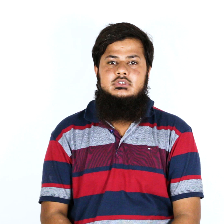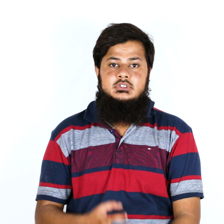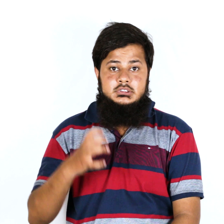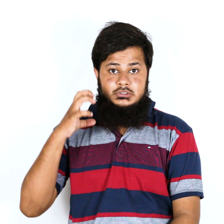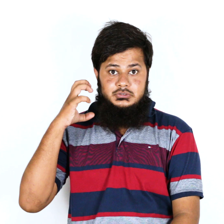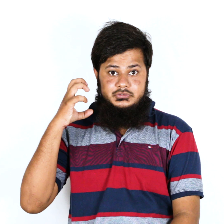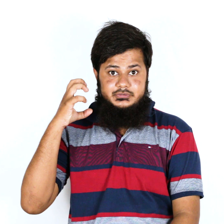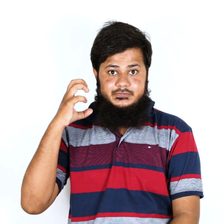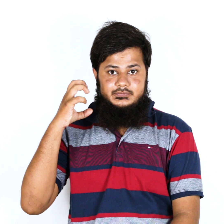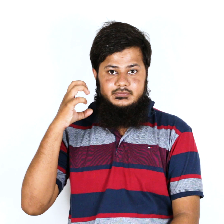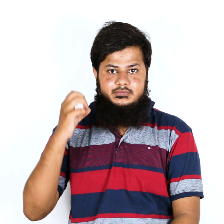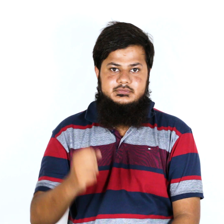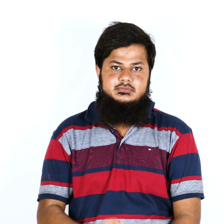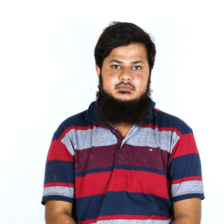stiff